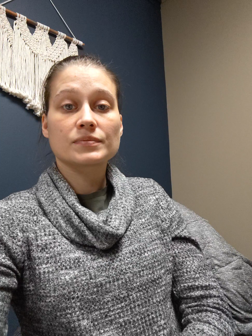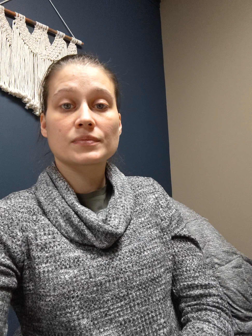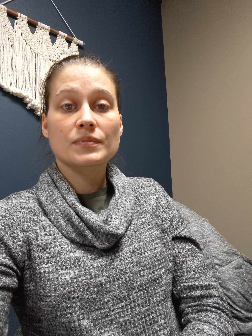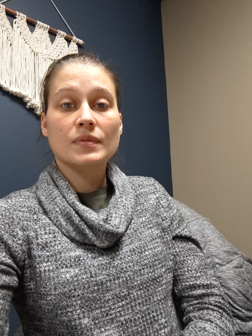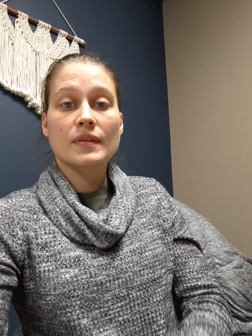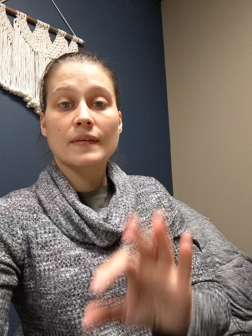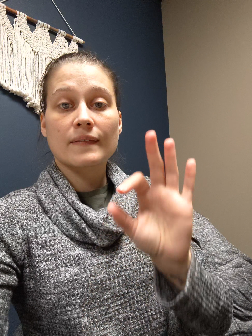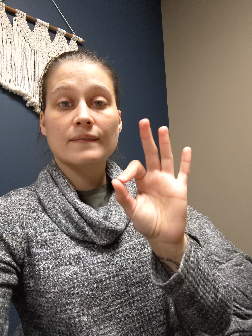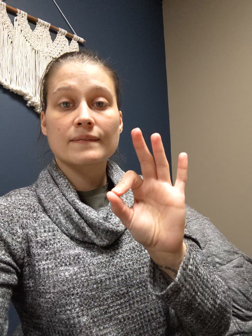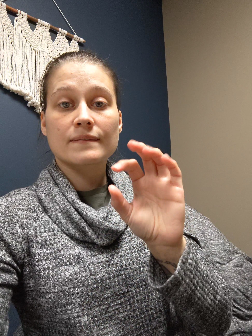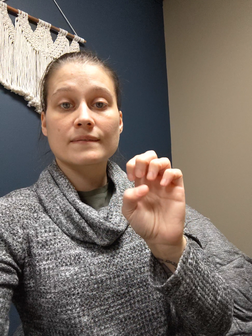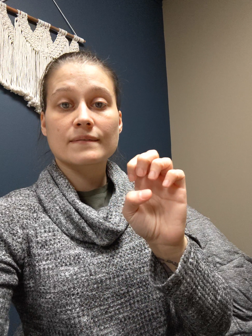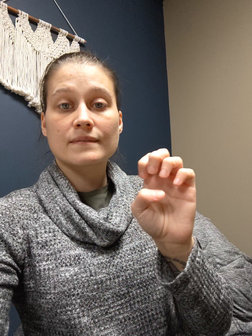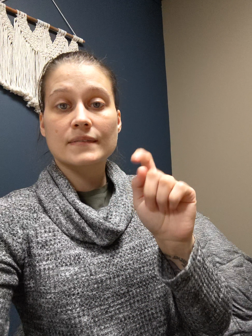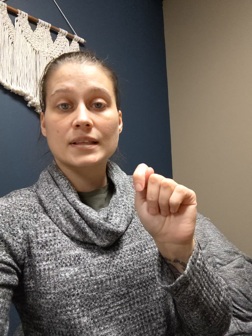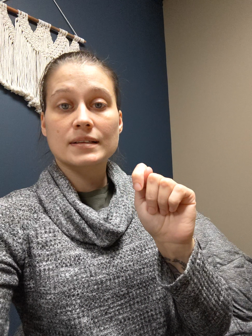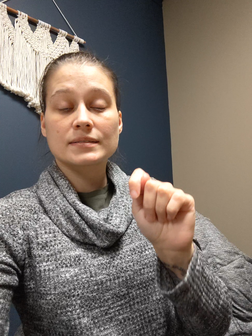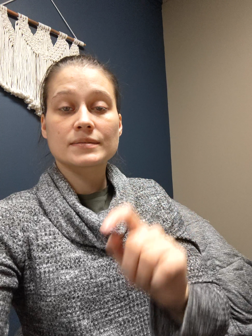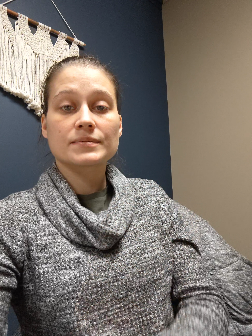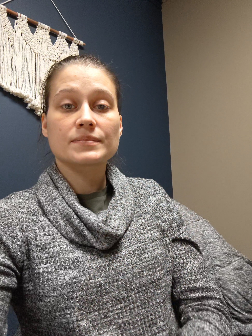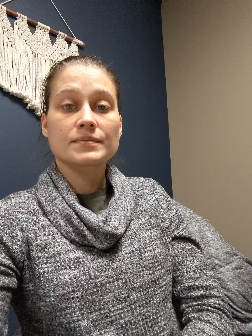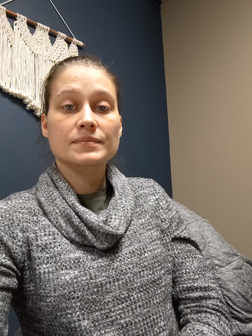feet